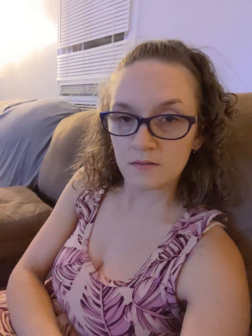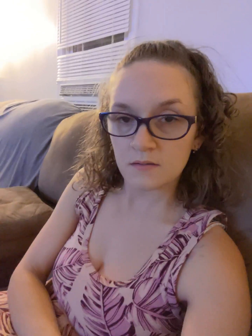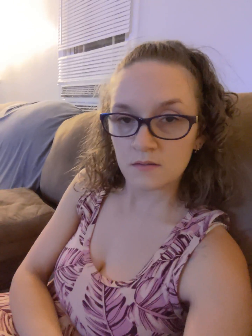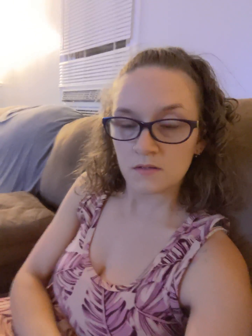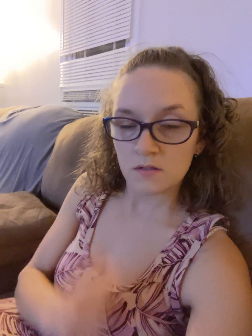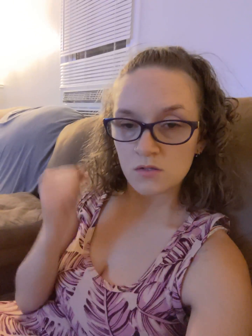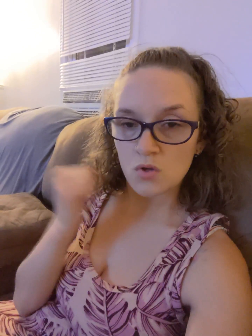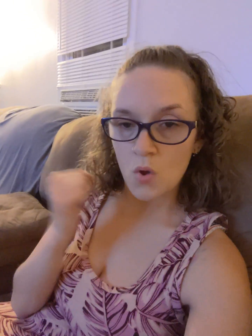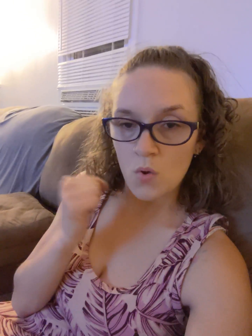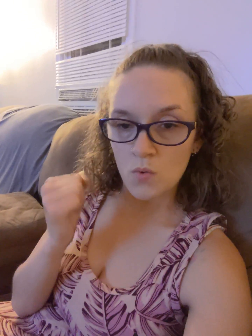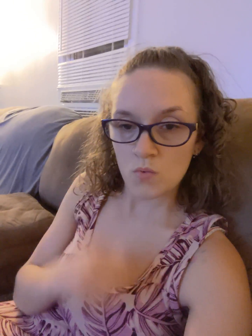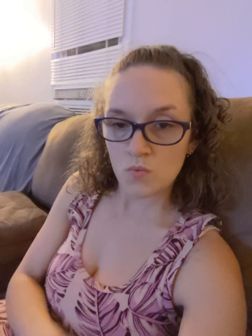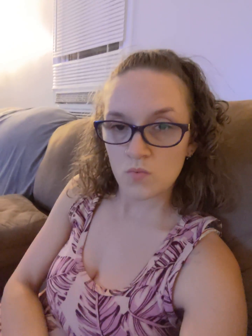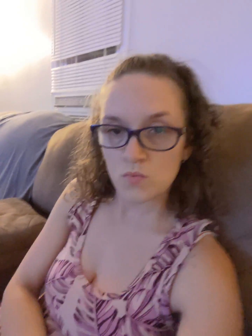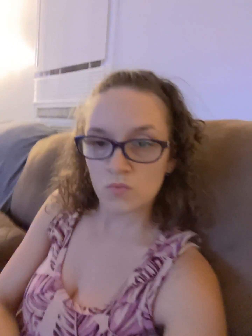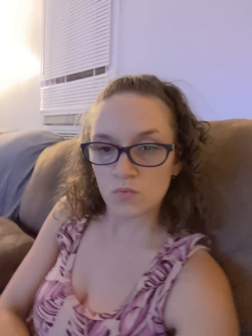cold